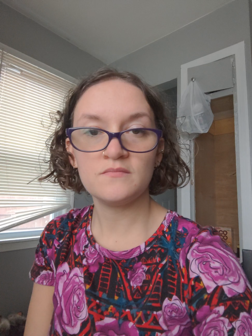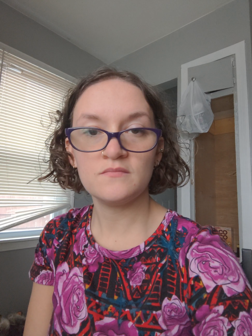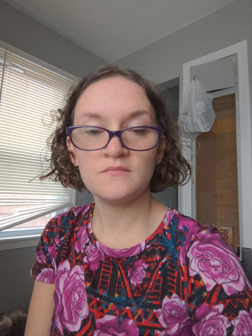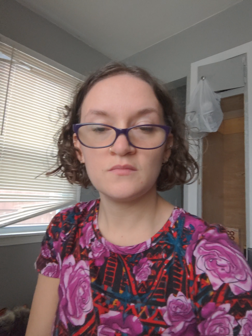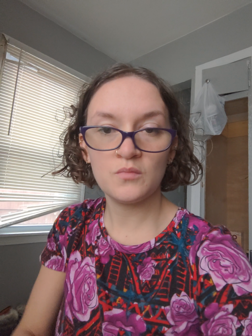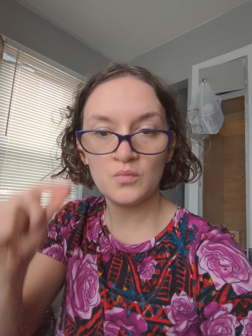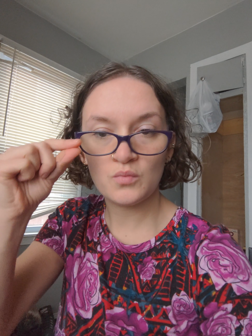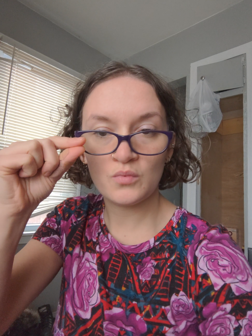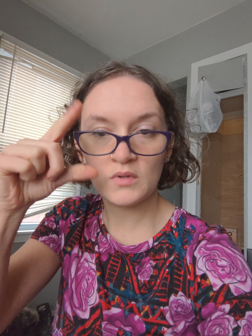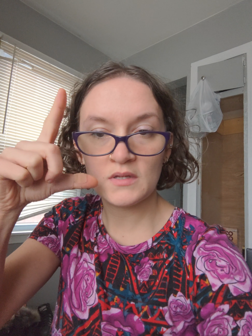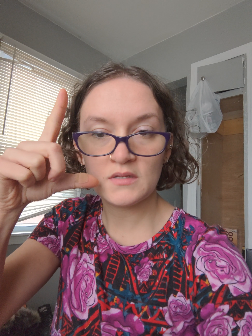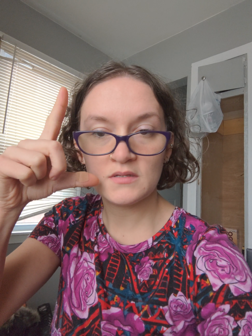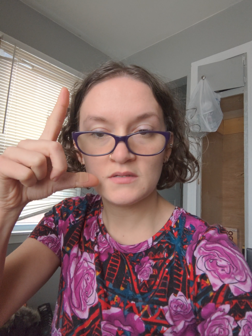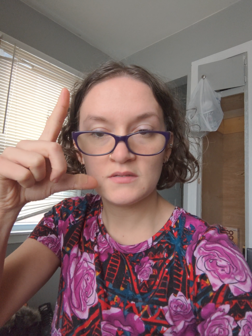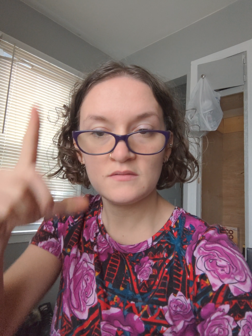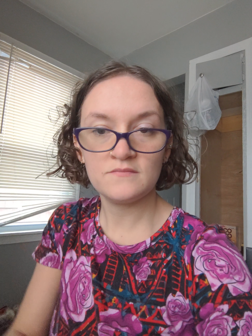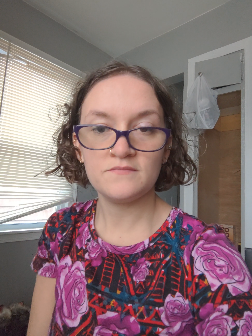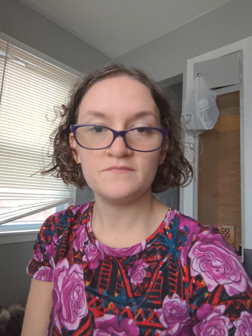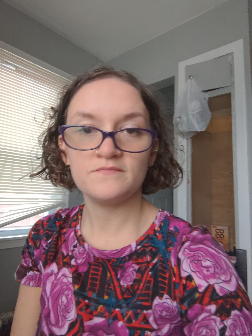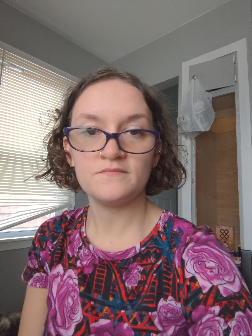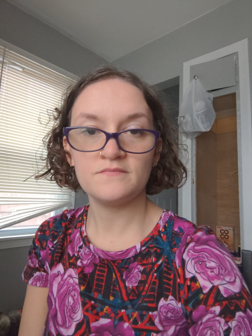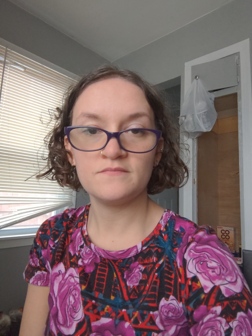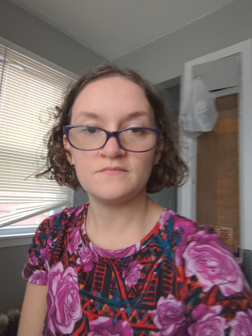wake